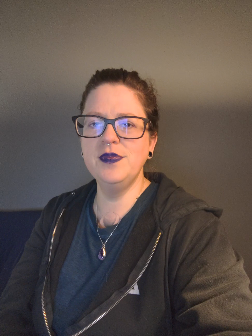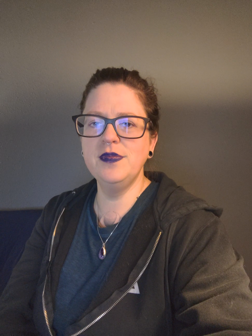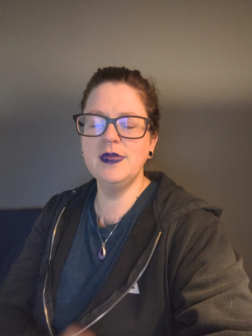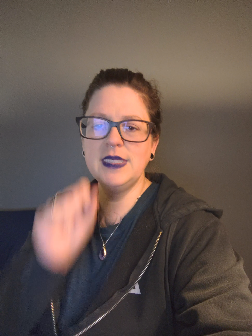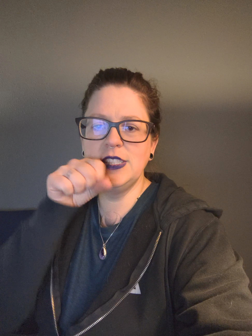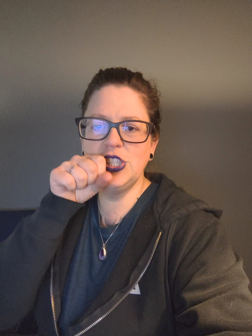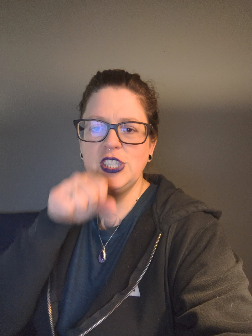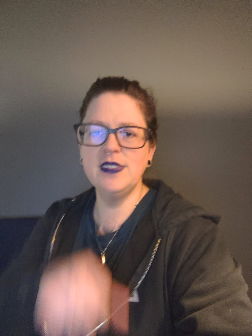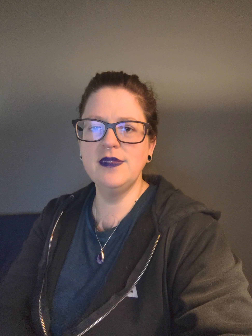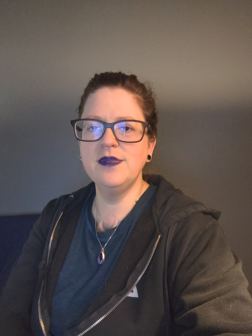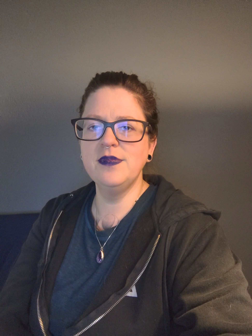carrot